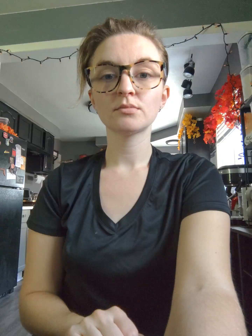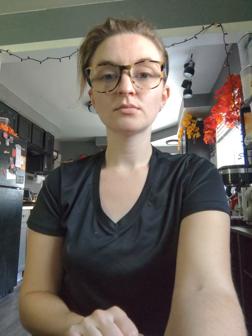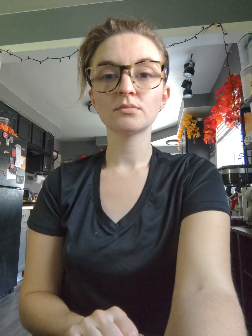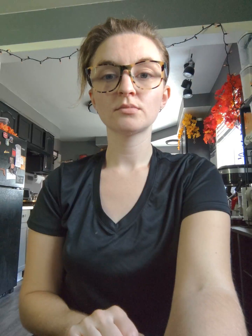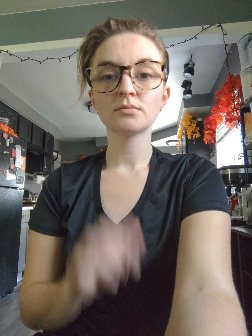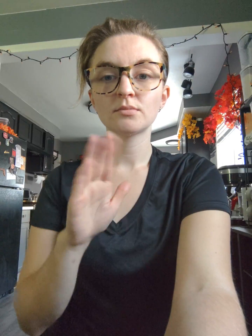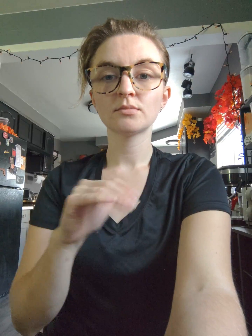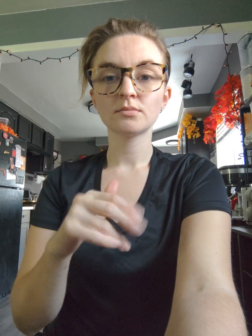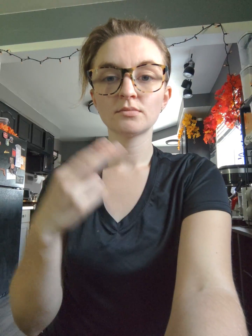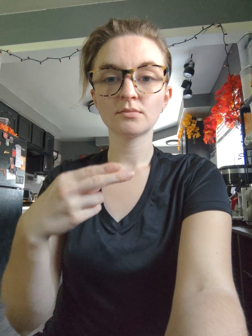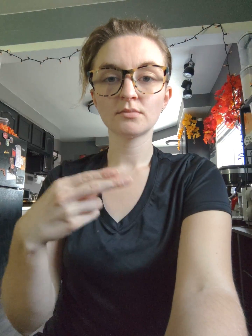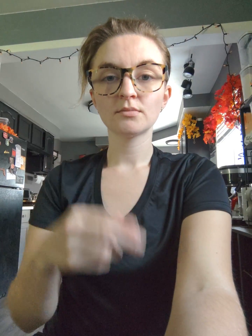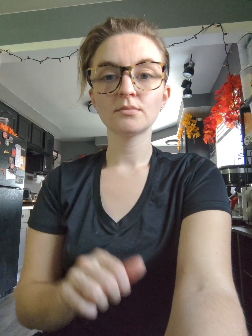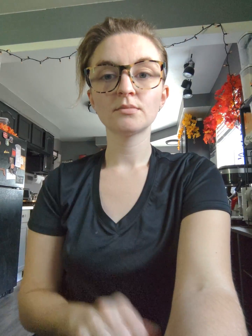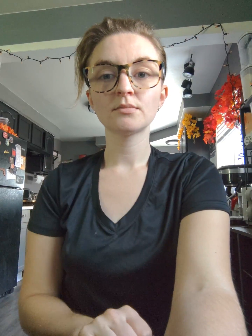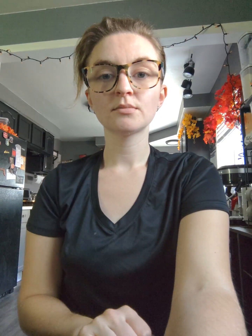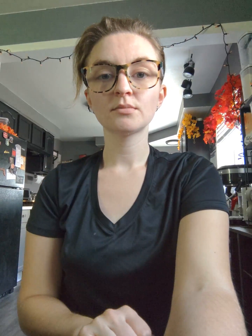pet's name